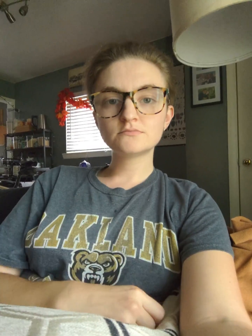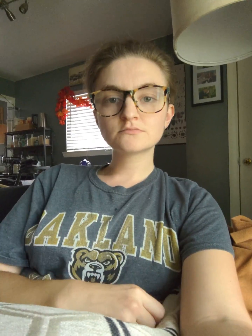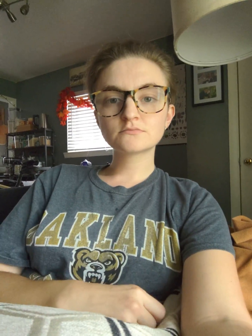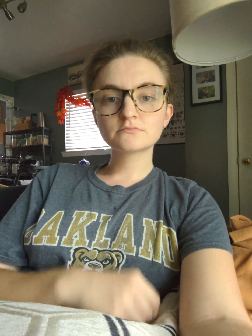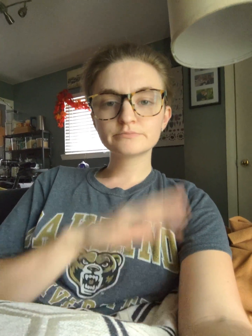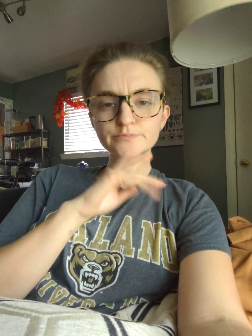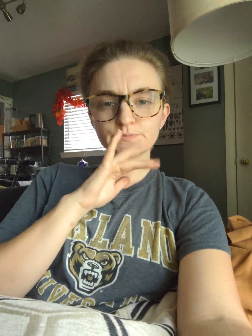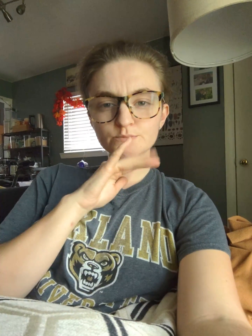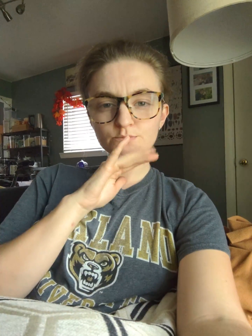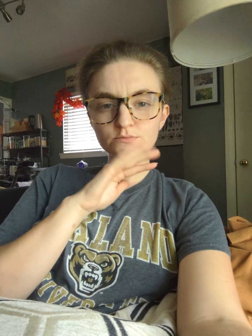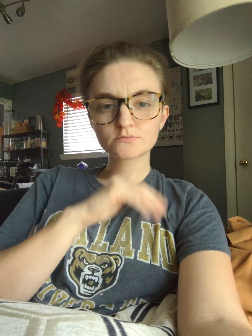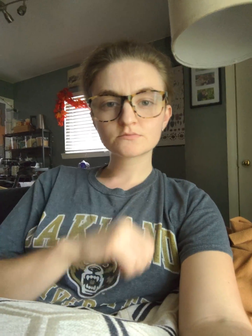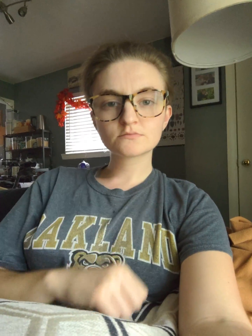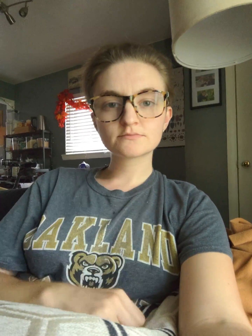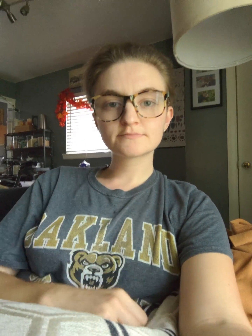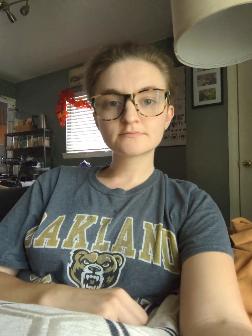naughty